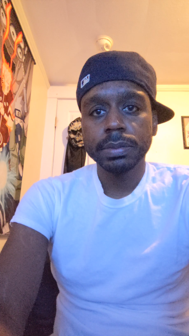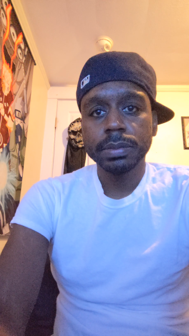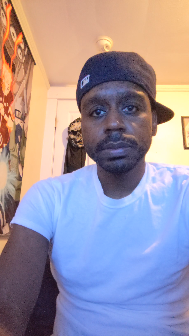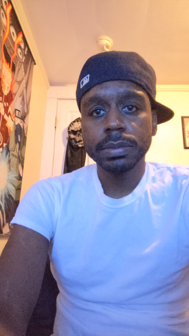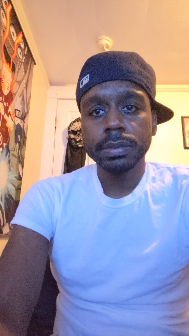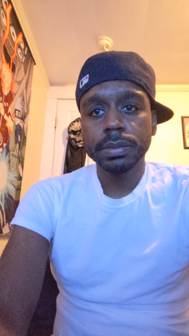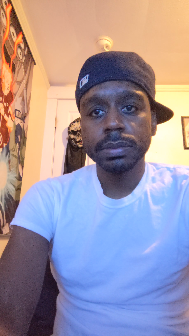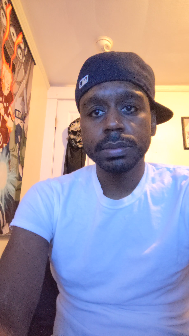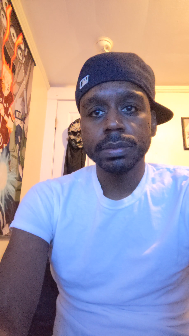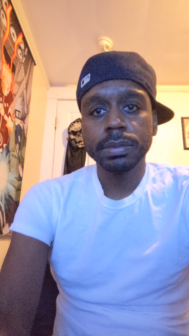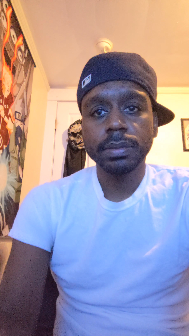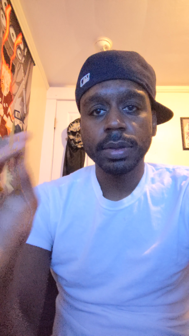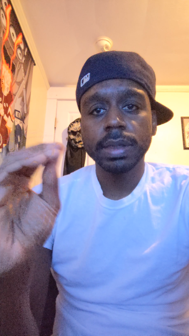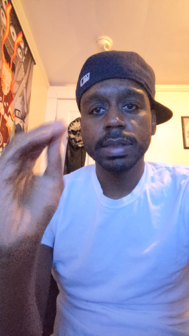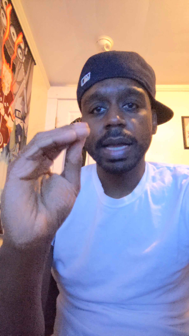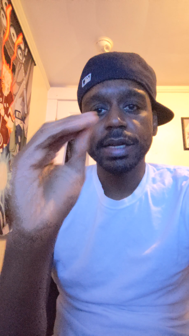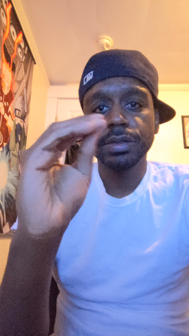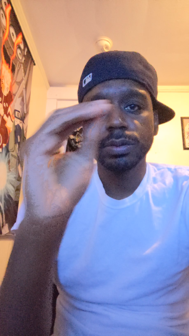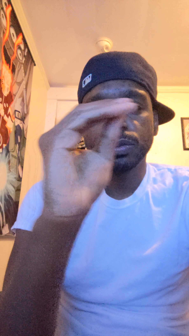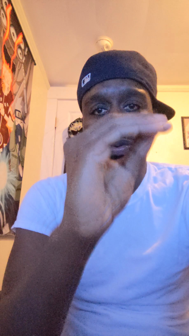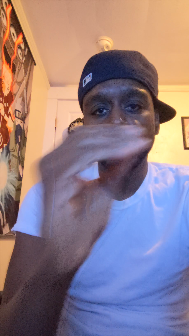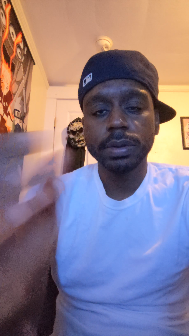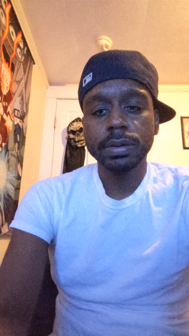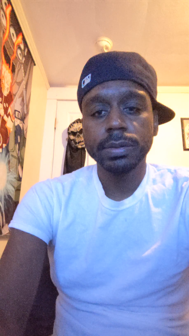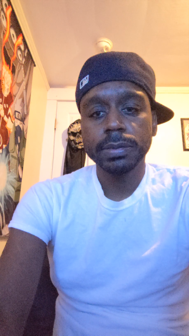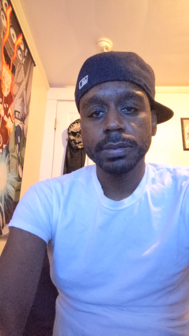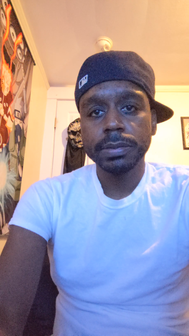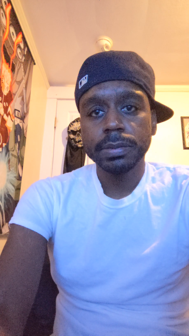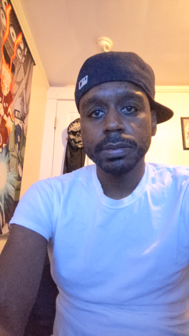dinosaur